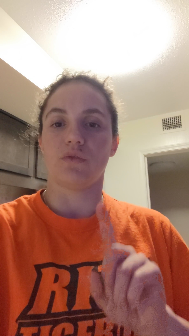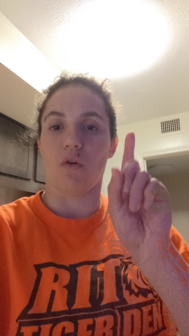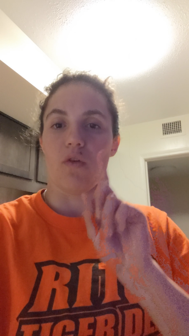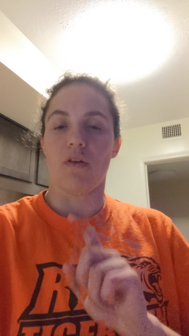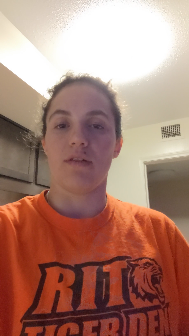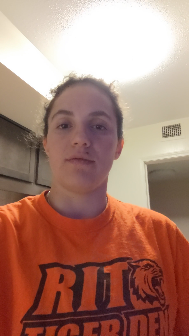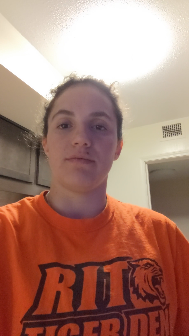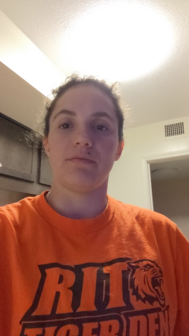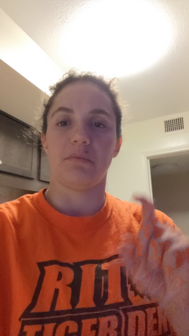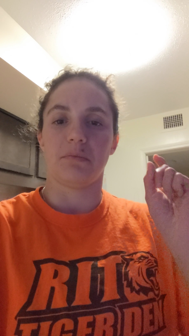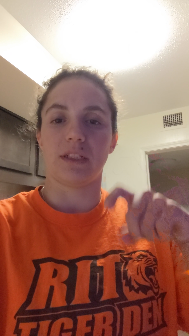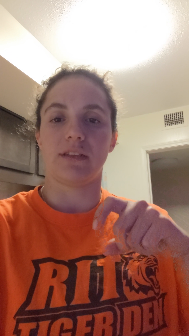must